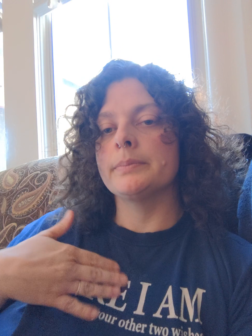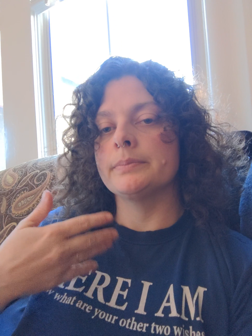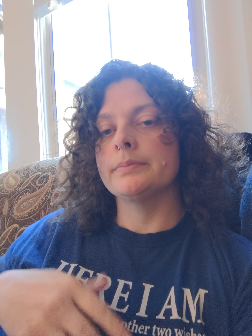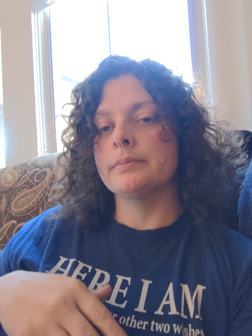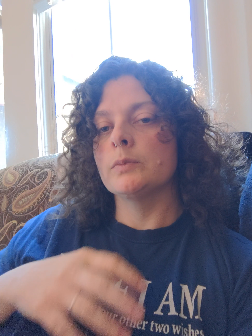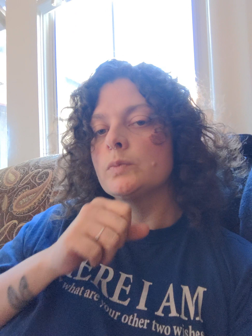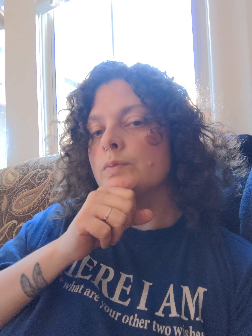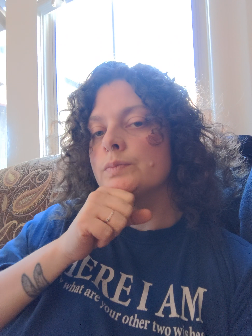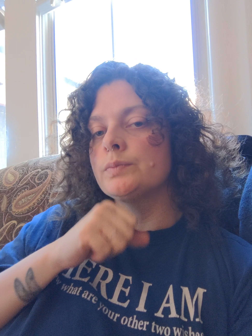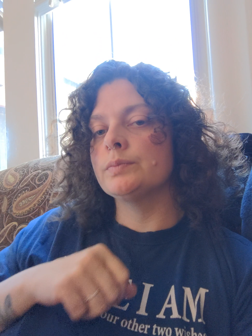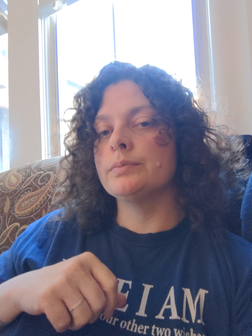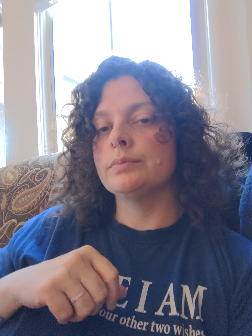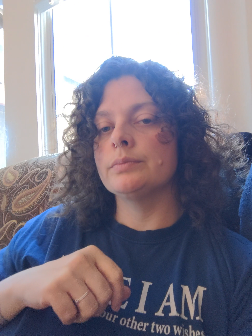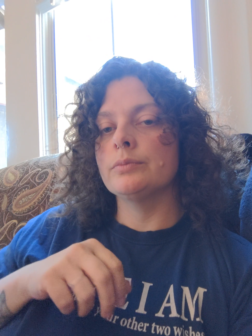orange